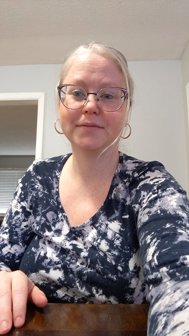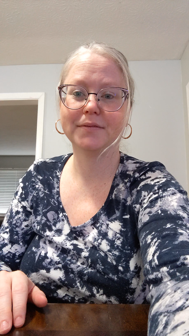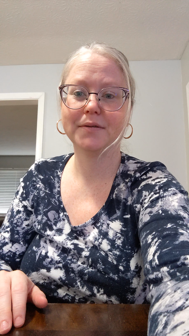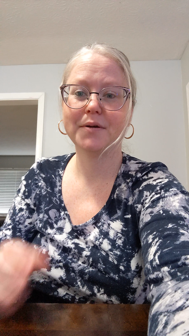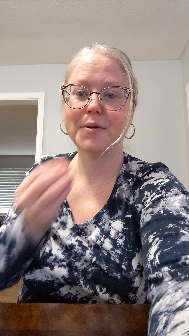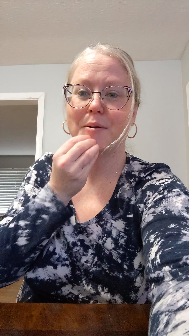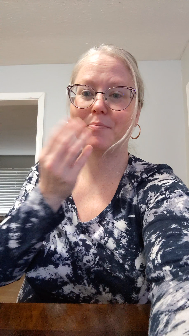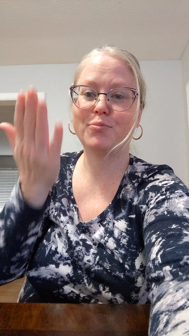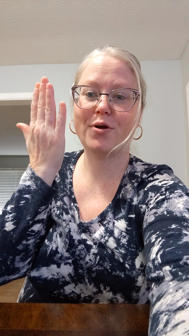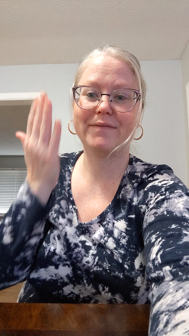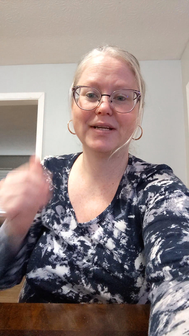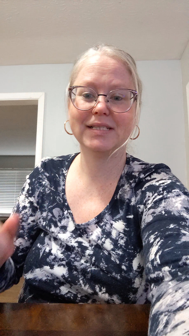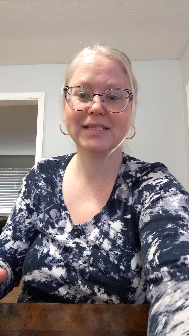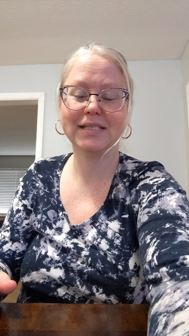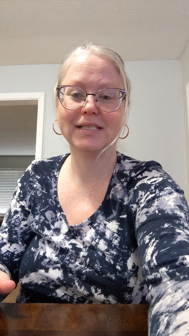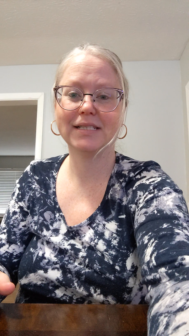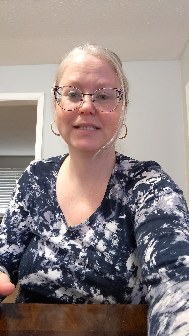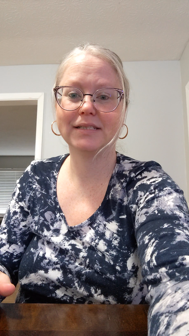breakfast